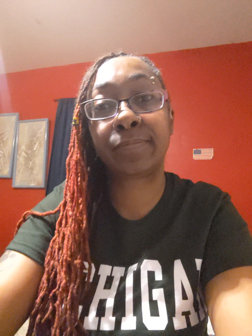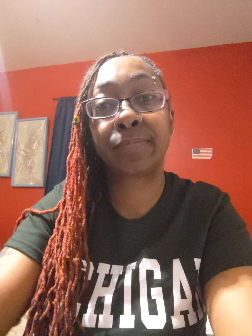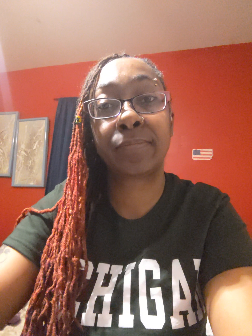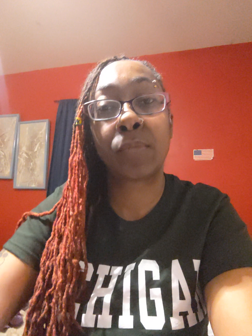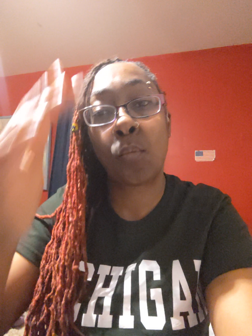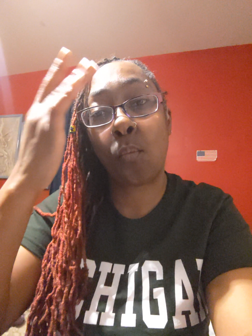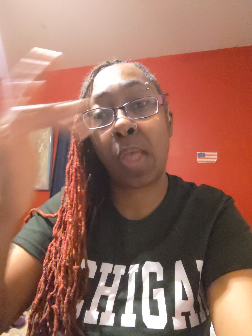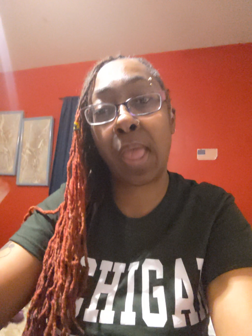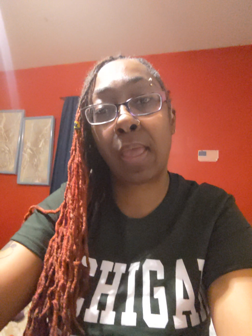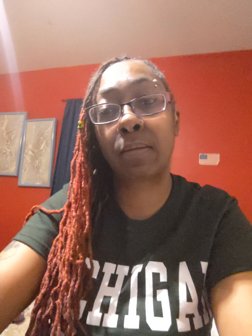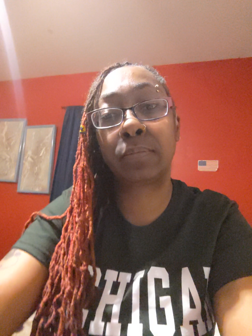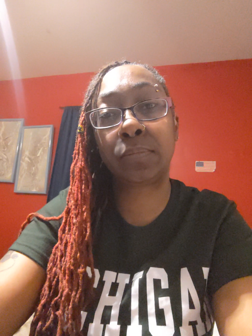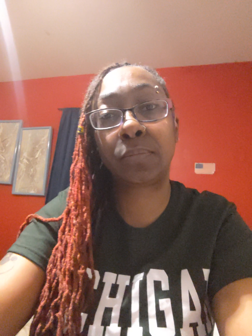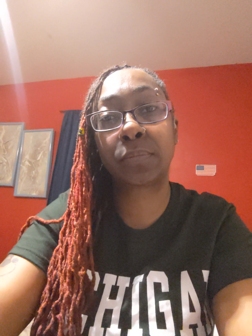why